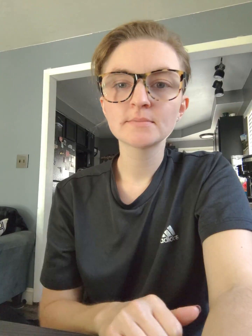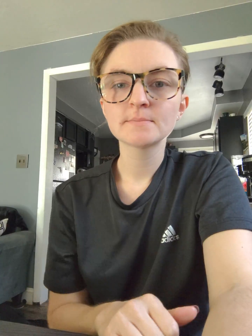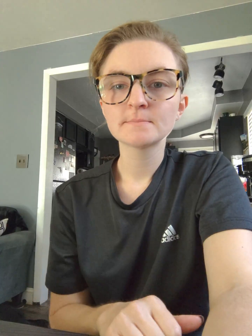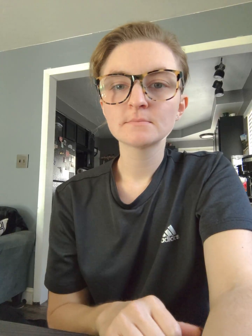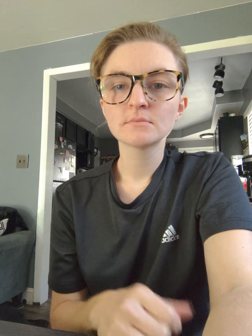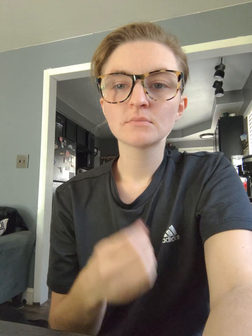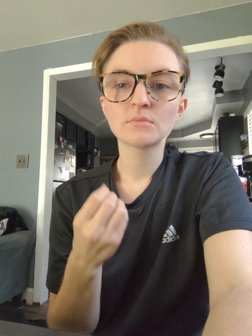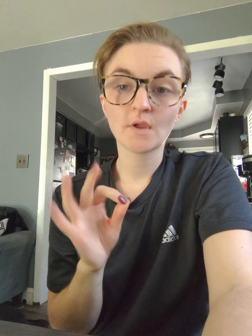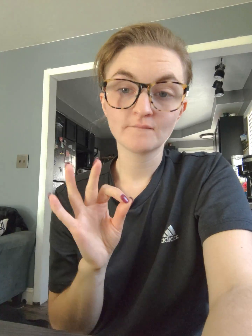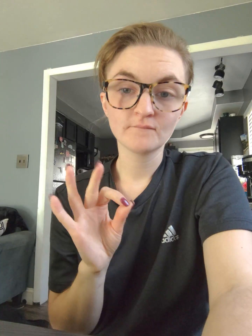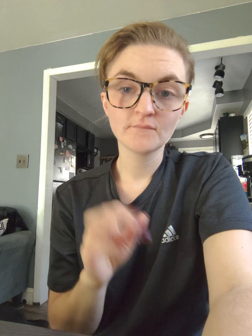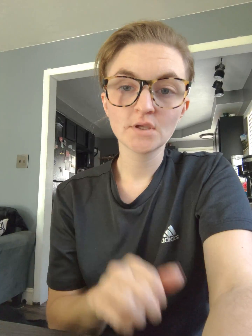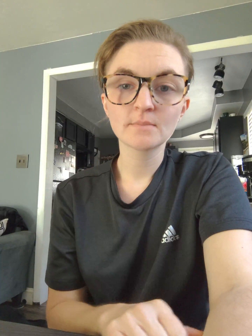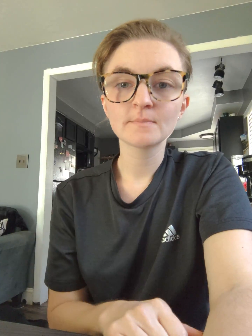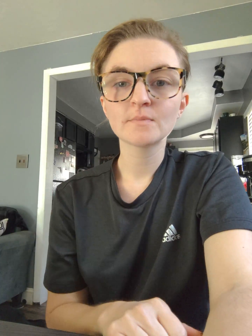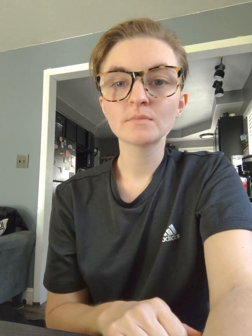of